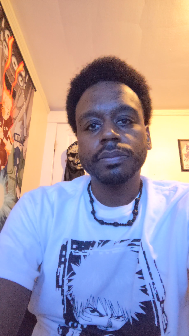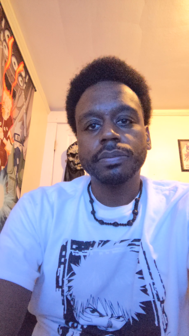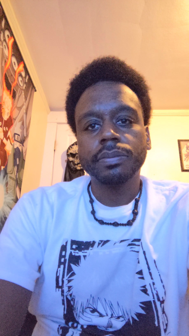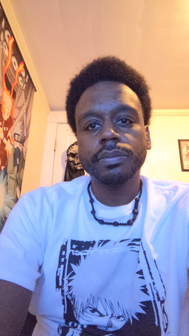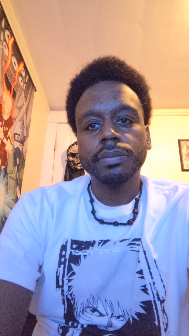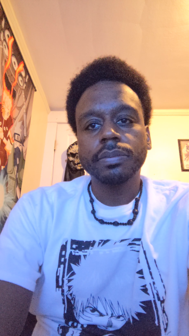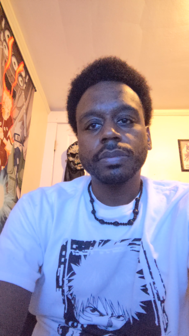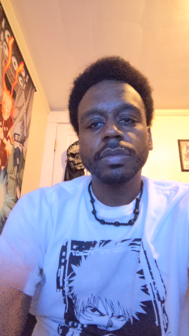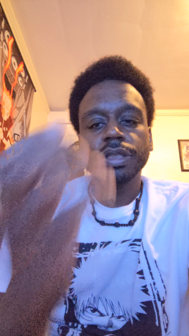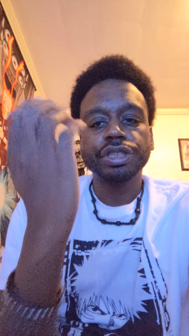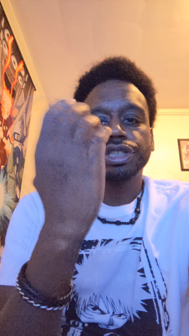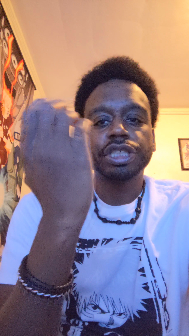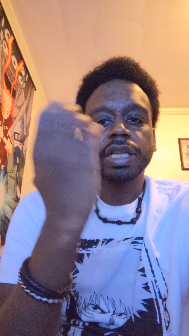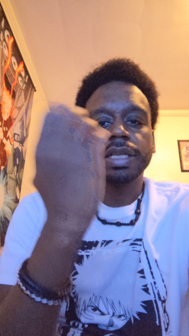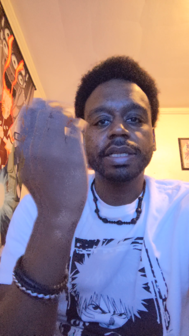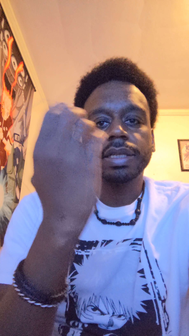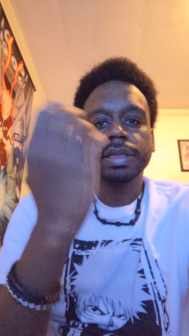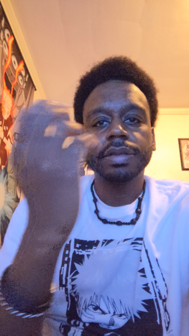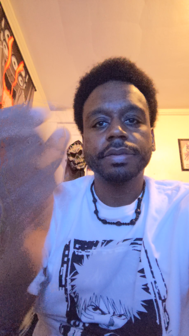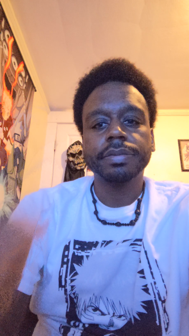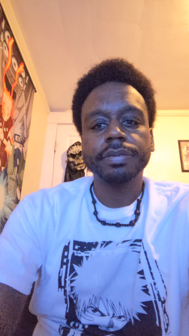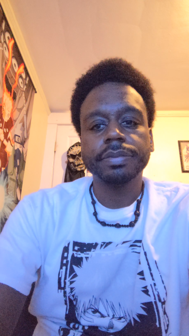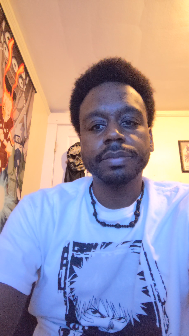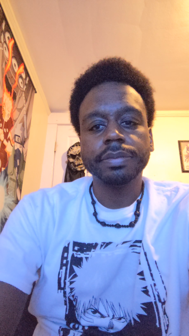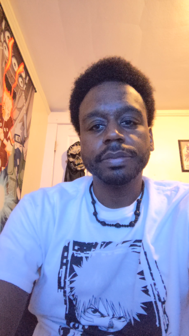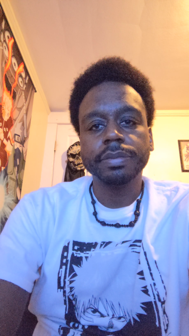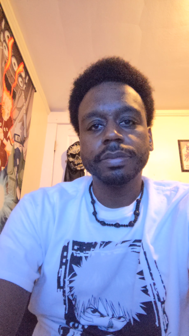shake